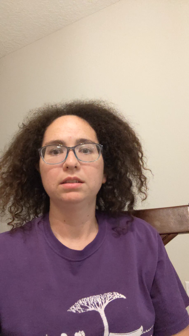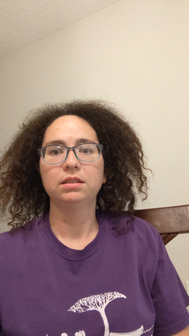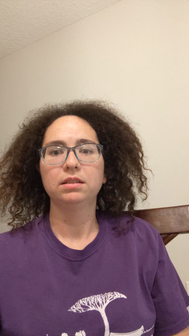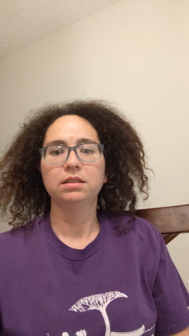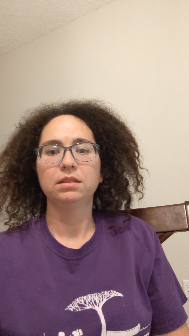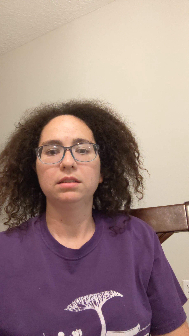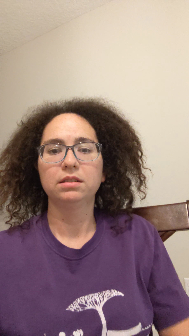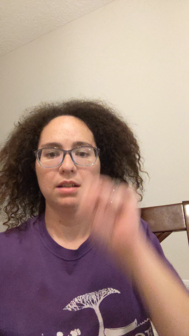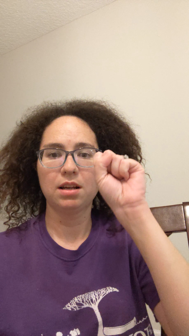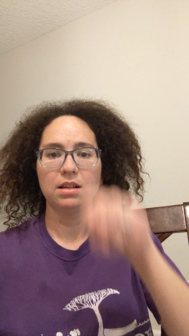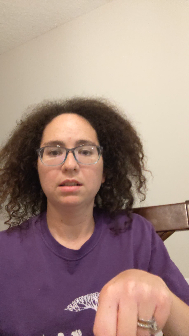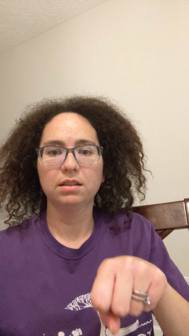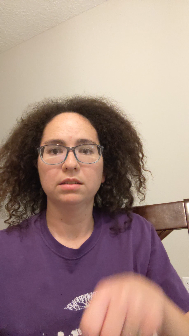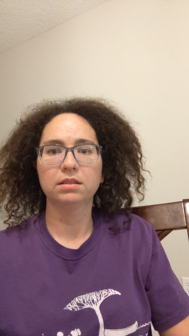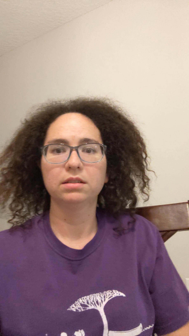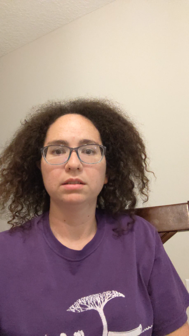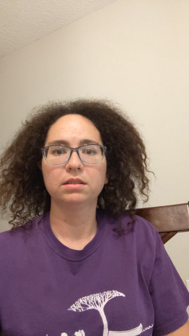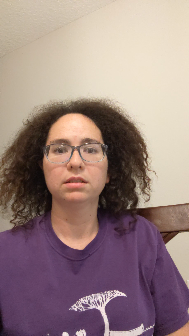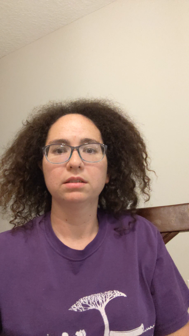could